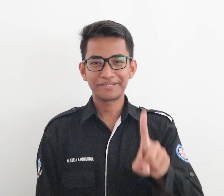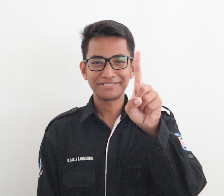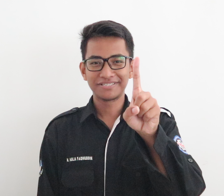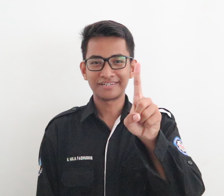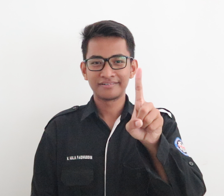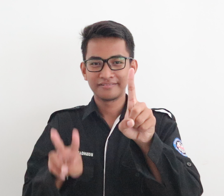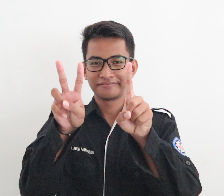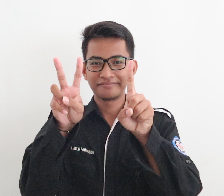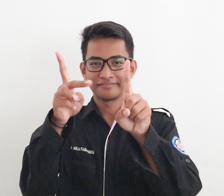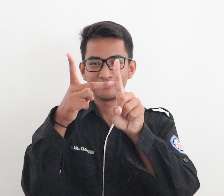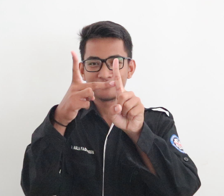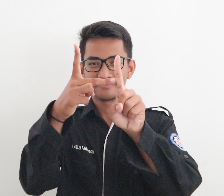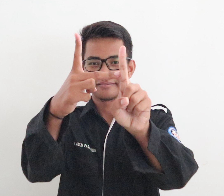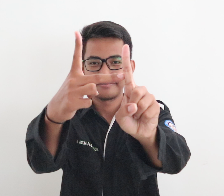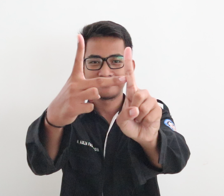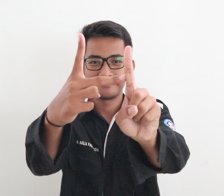H